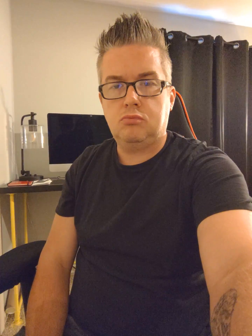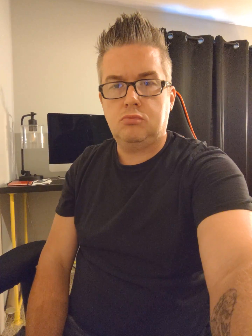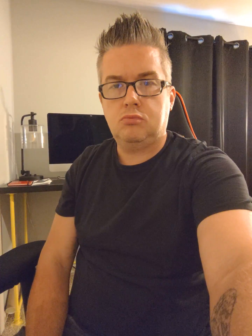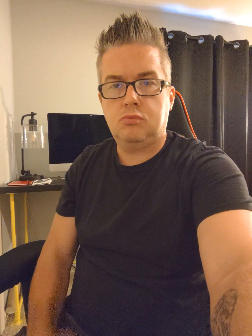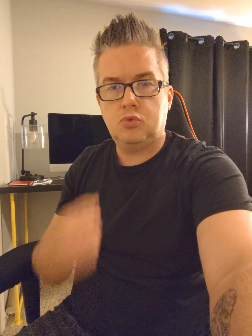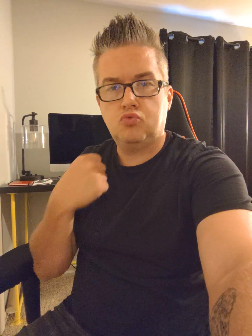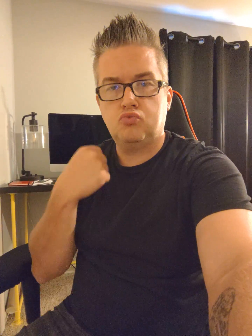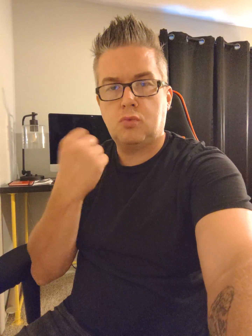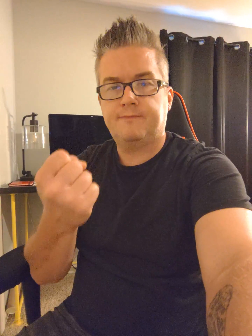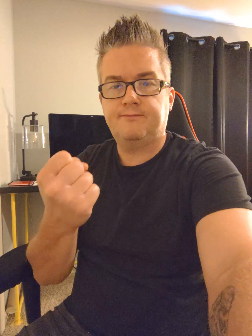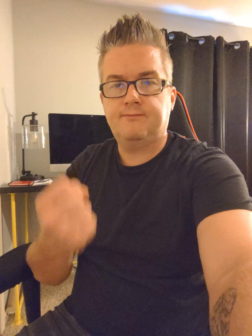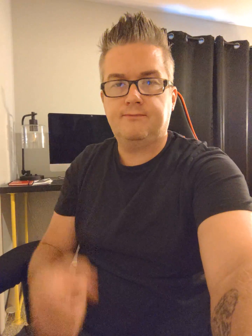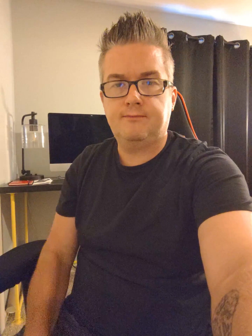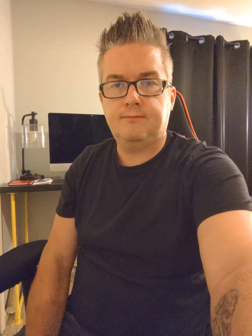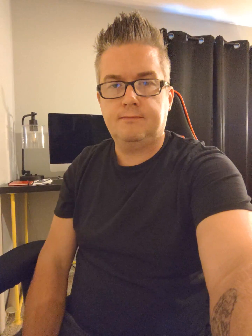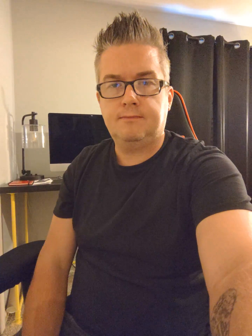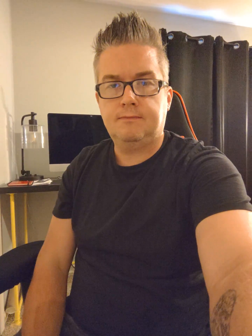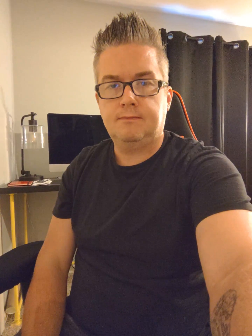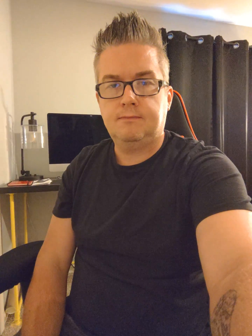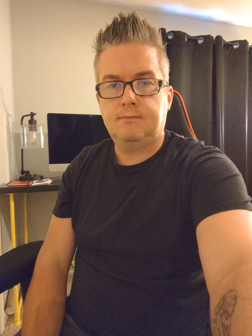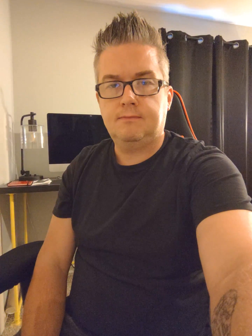drive